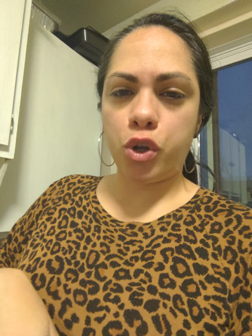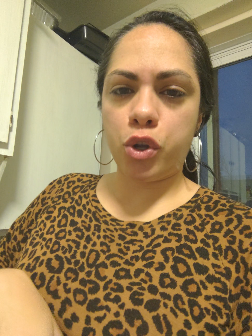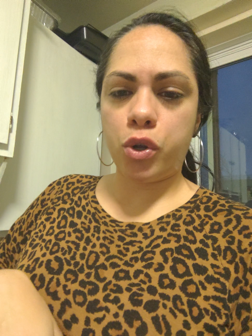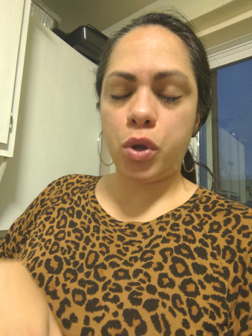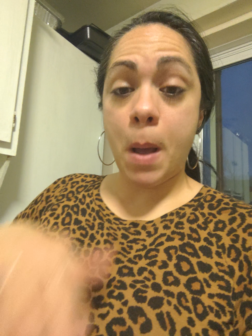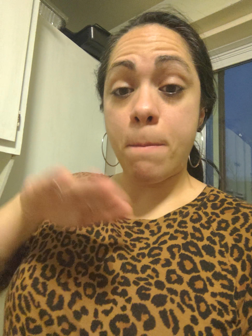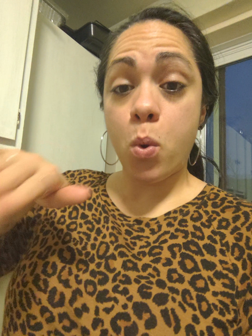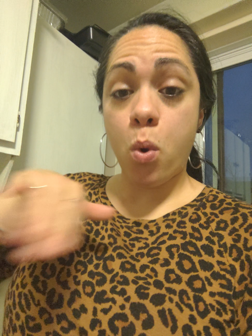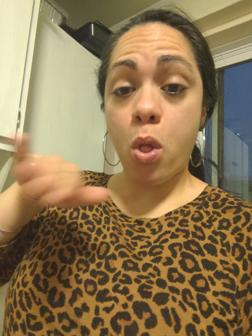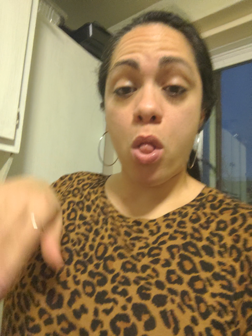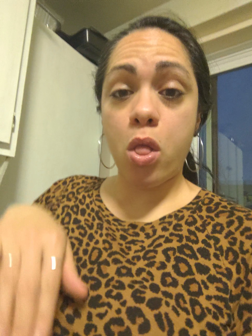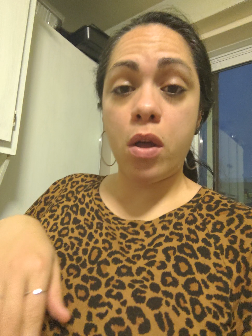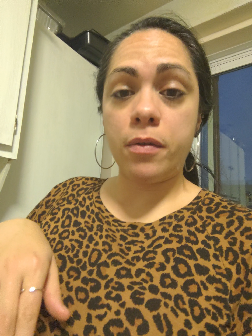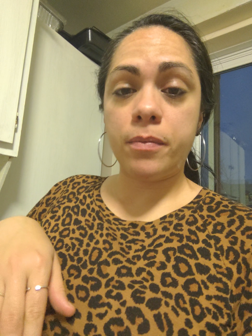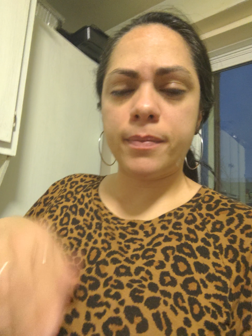pool